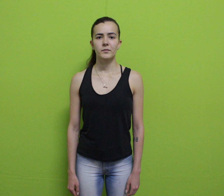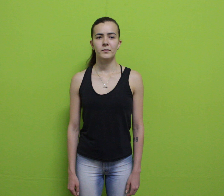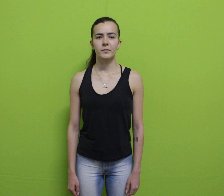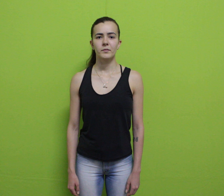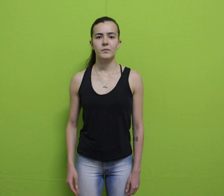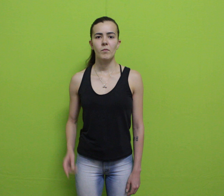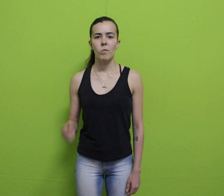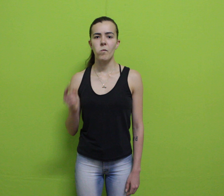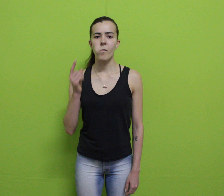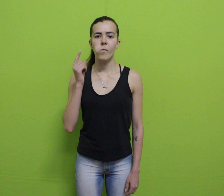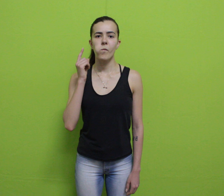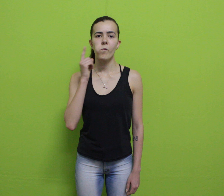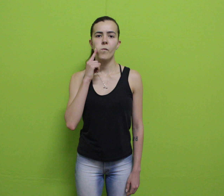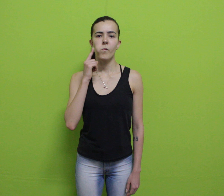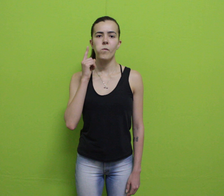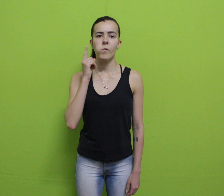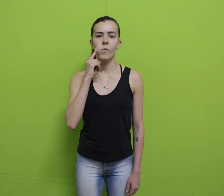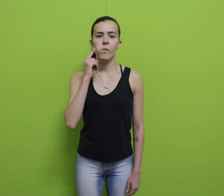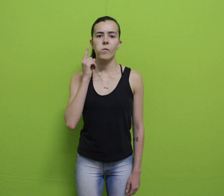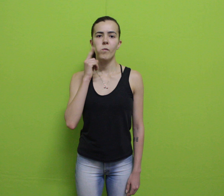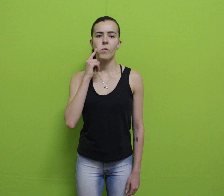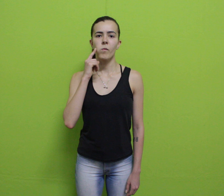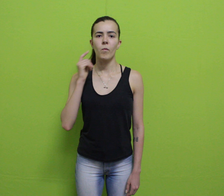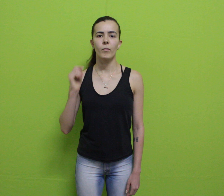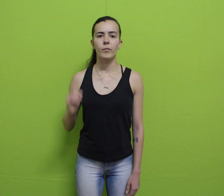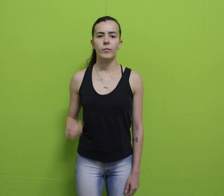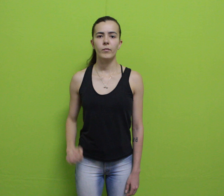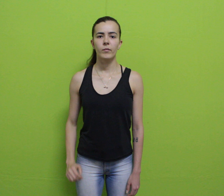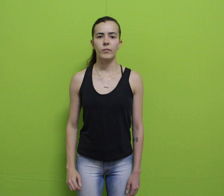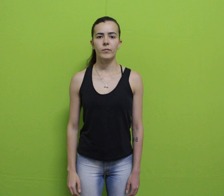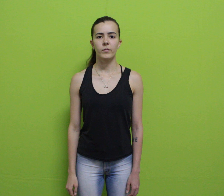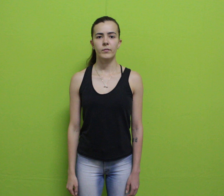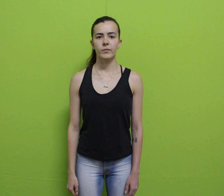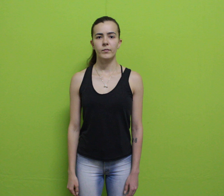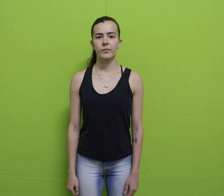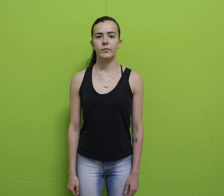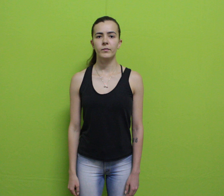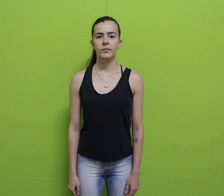bala